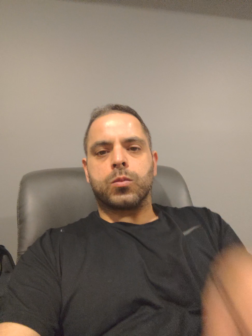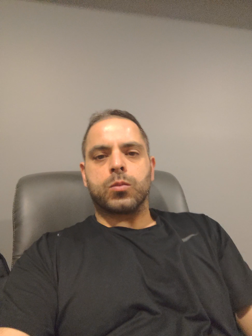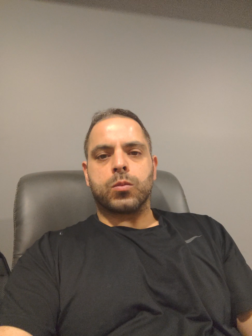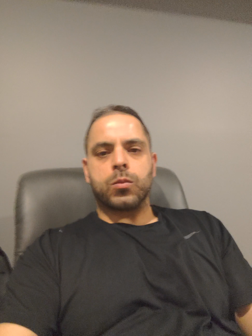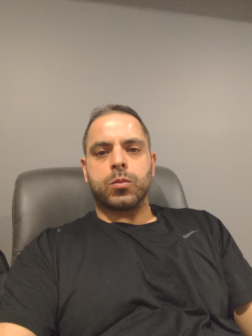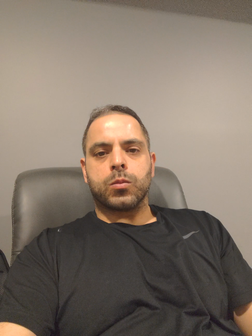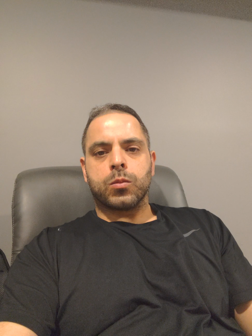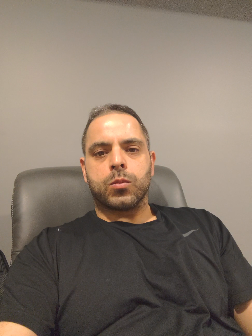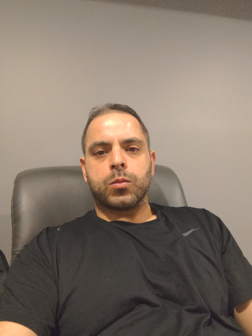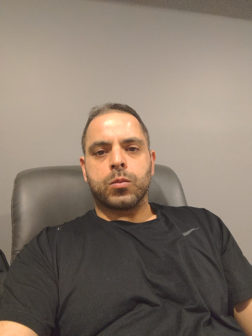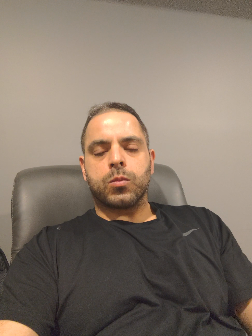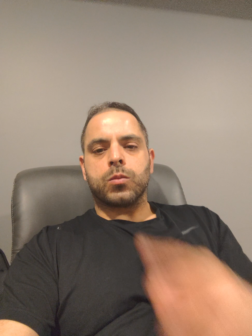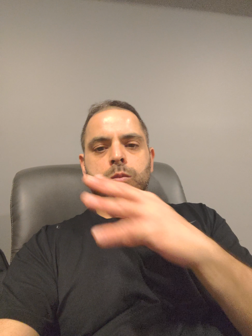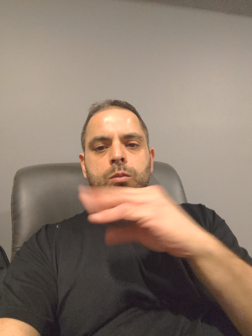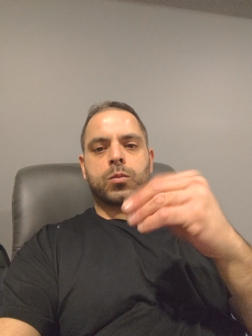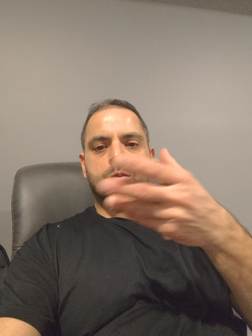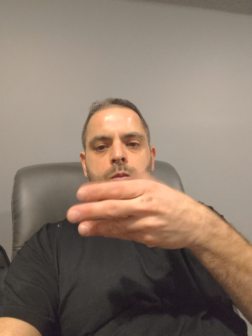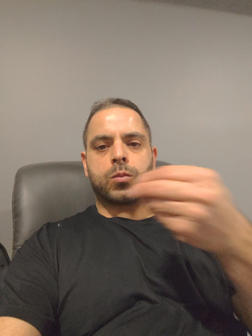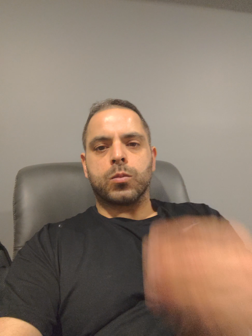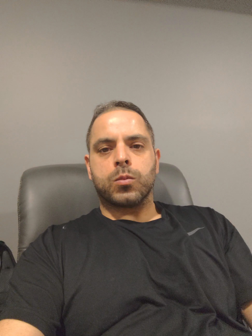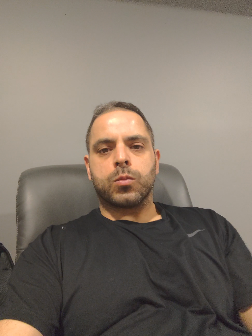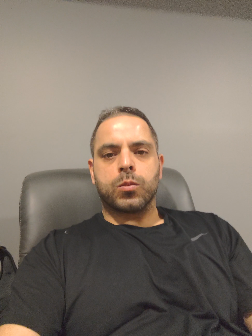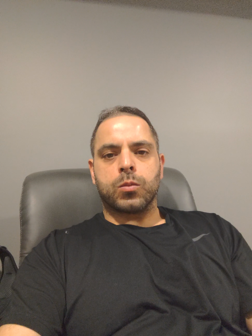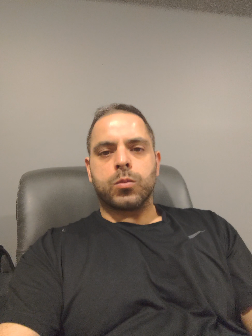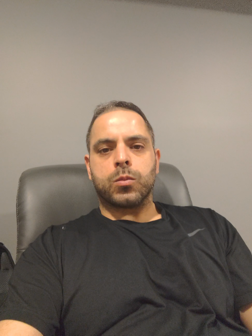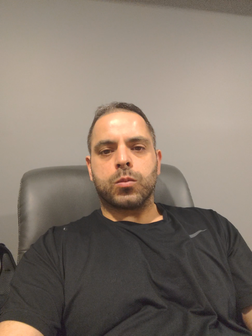story